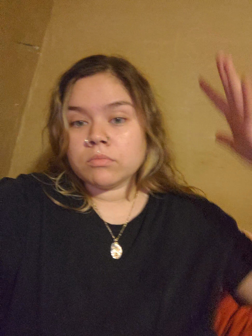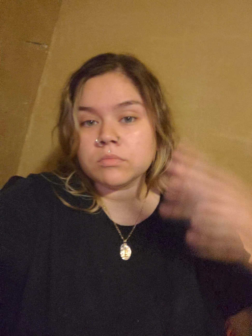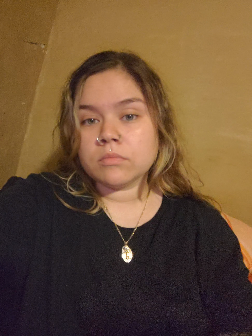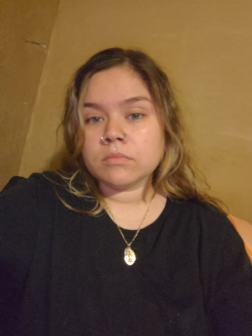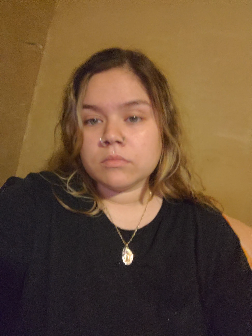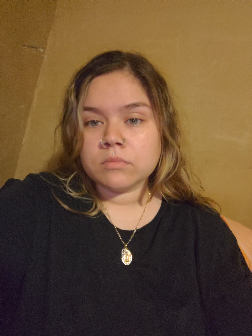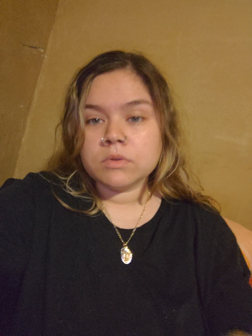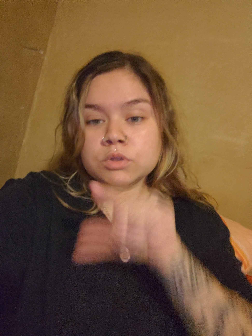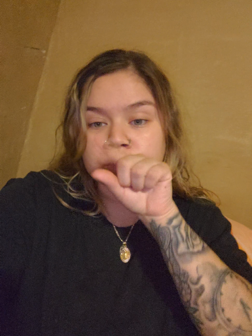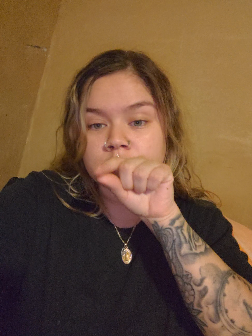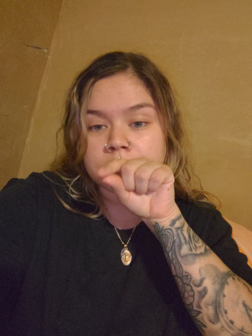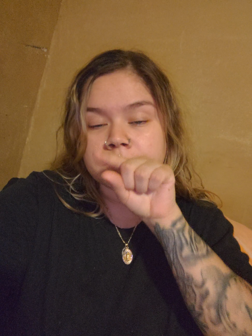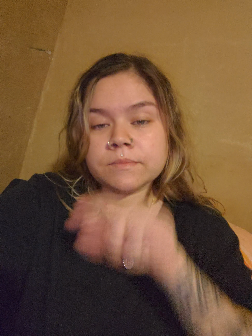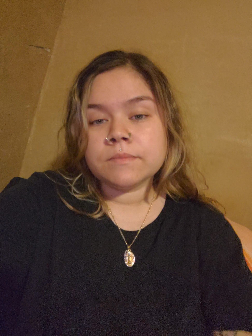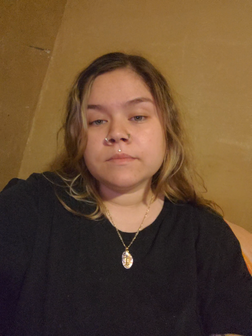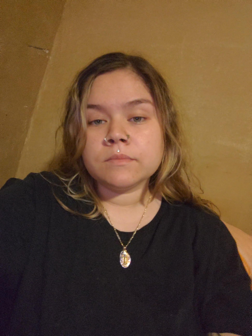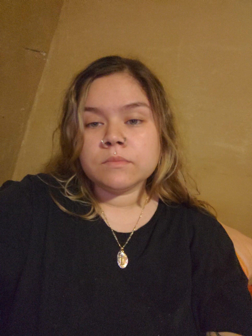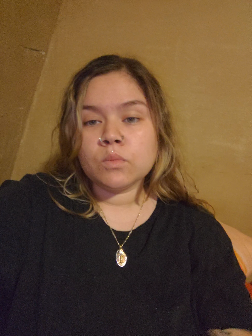chicken